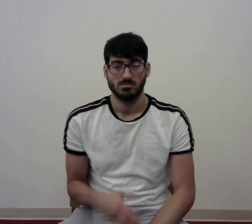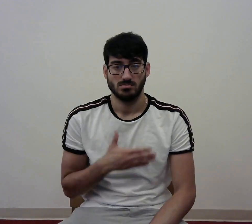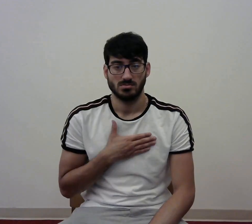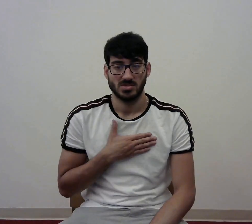mən